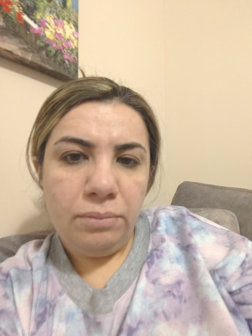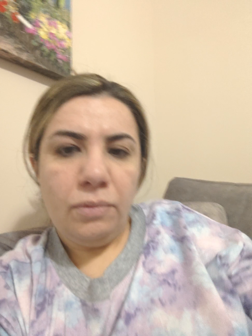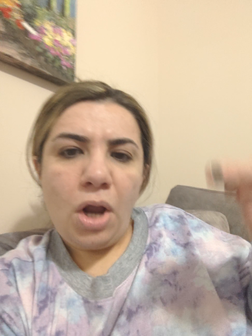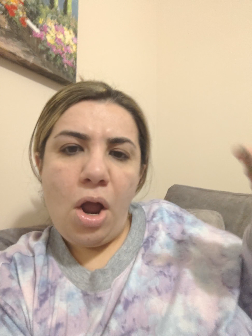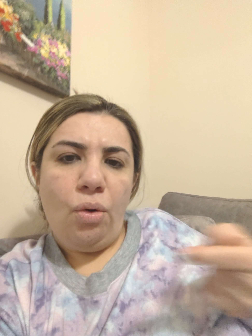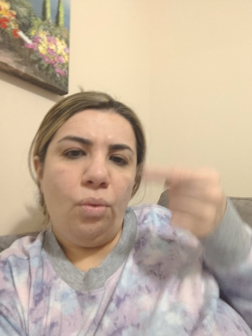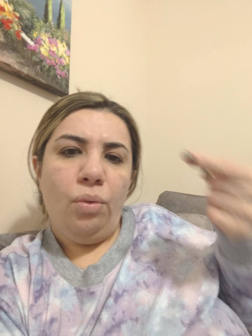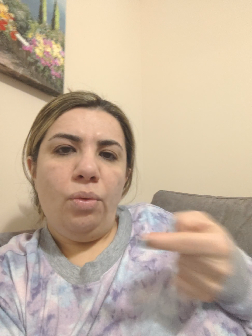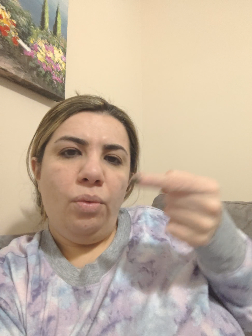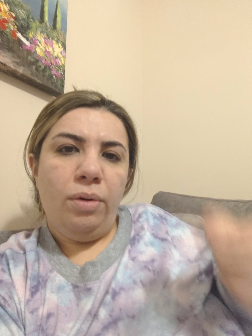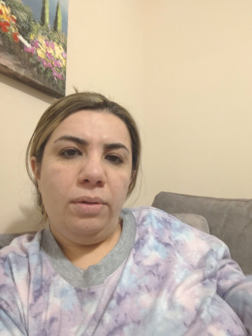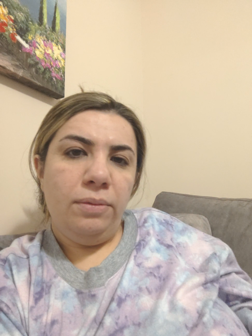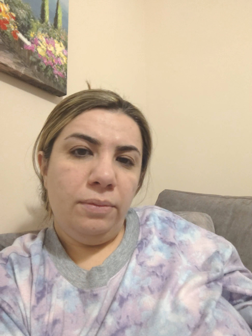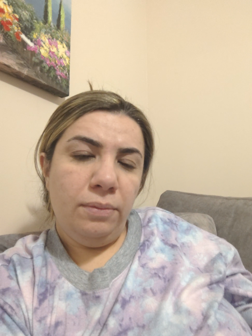owie